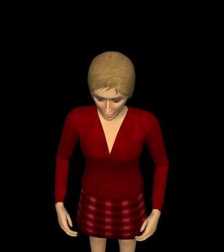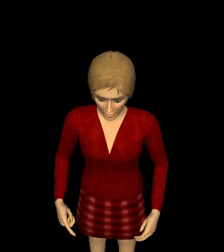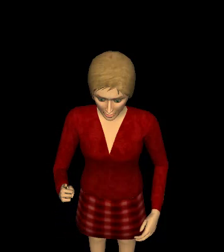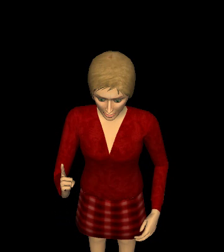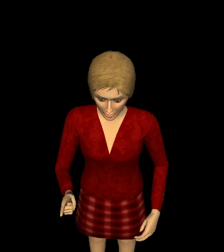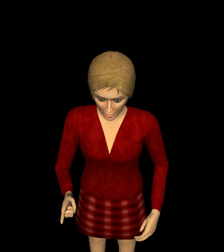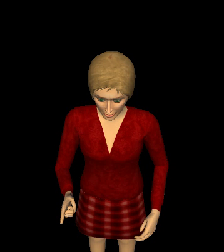واجب